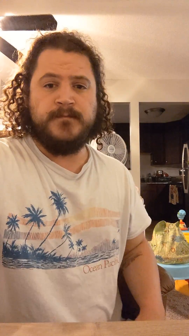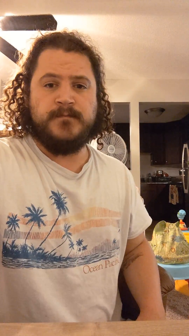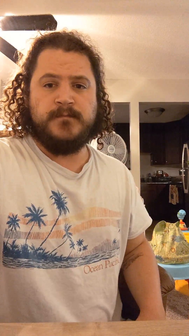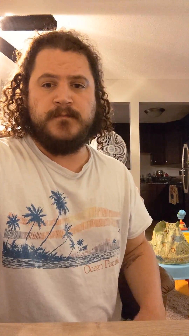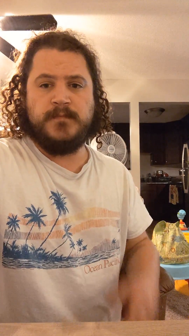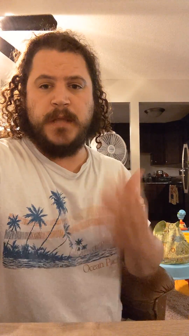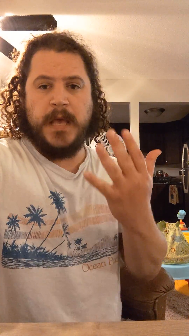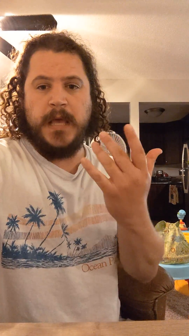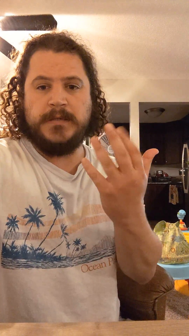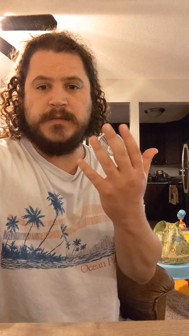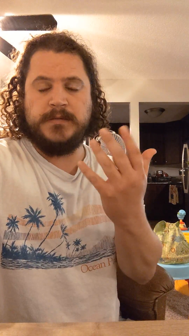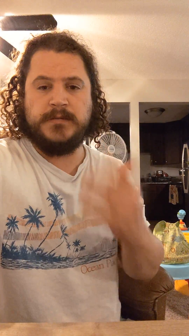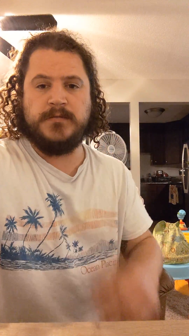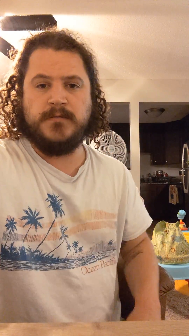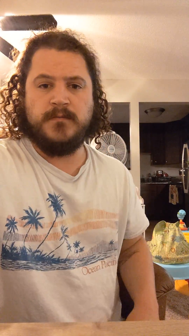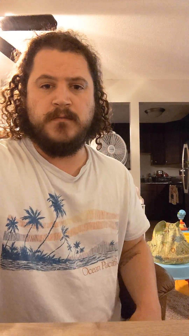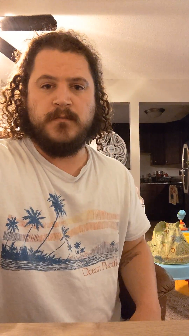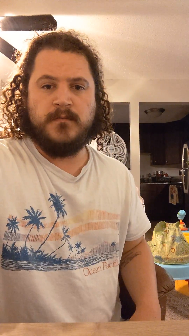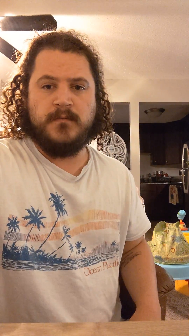hand